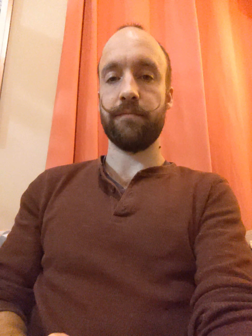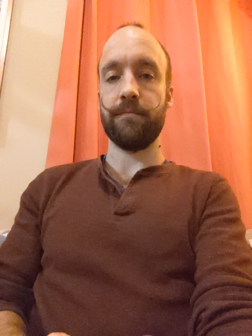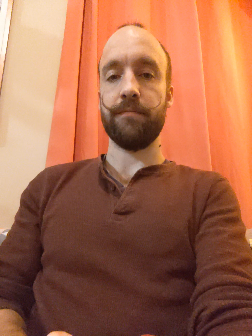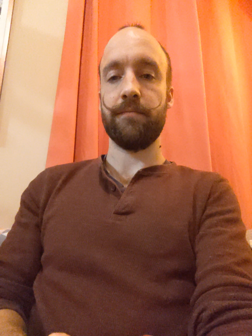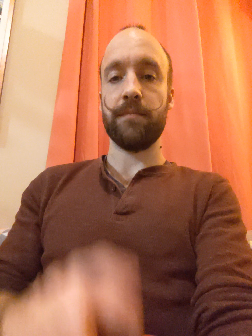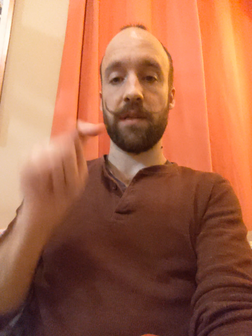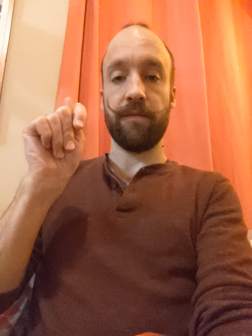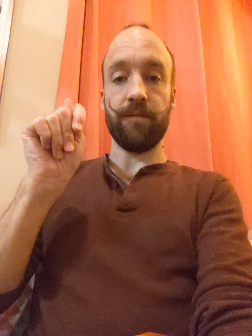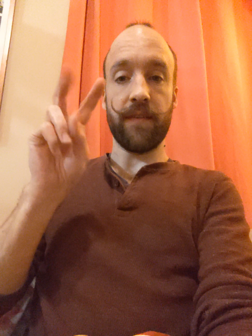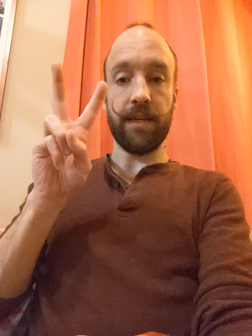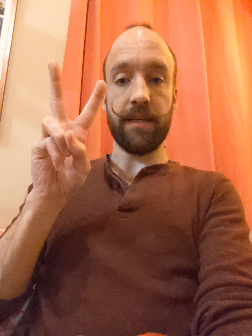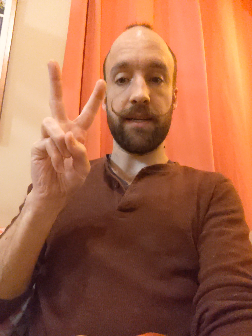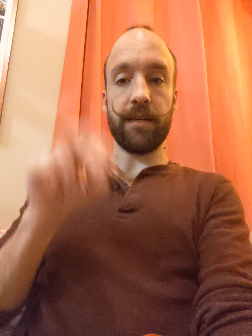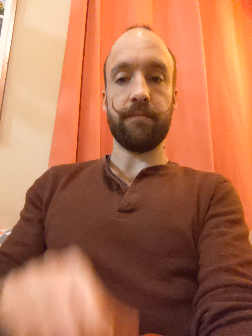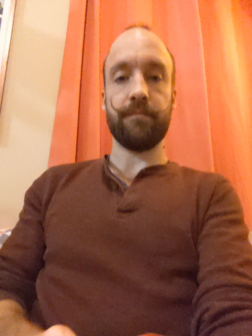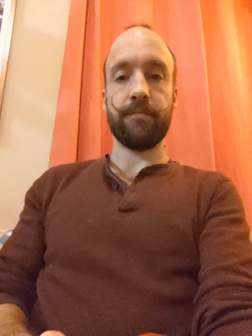TV